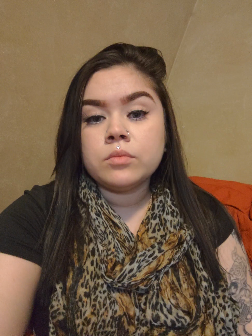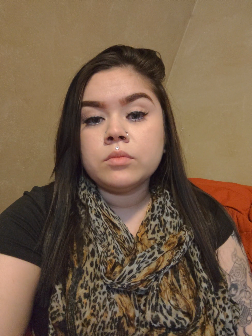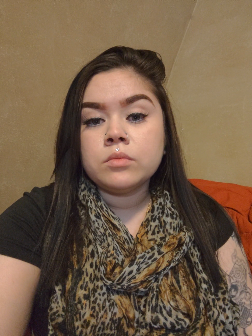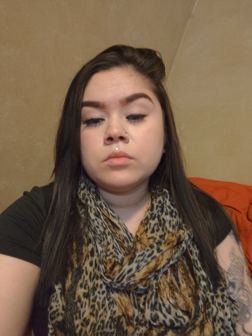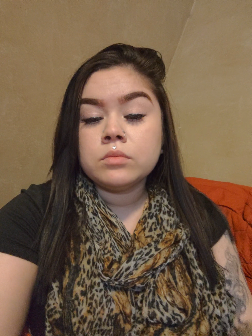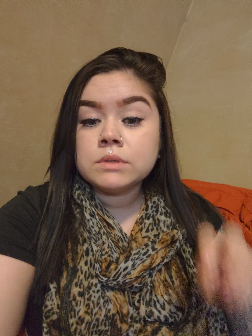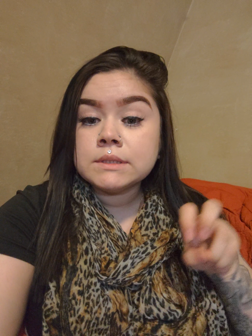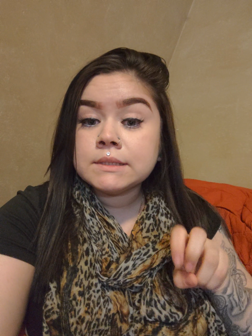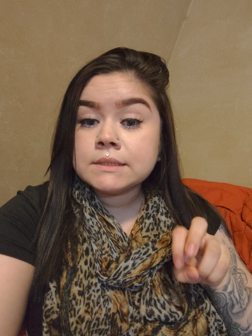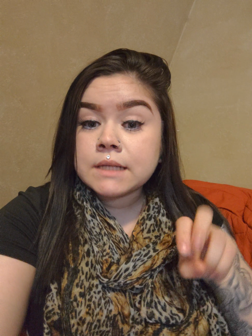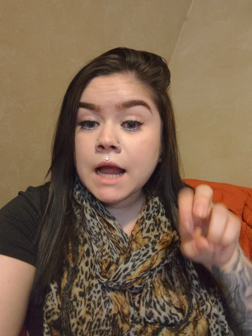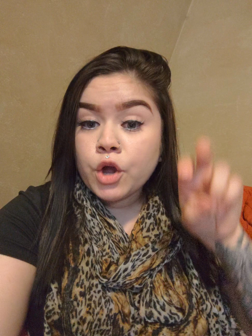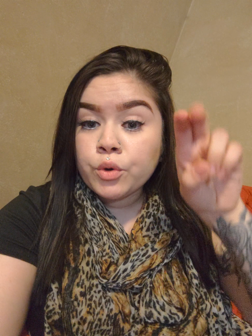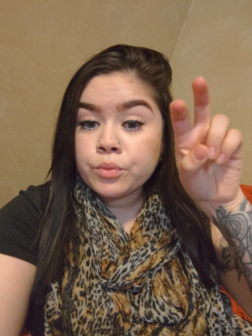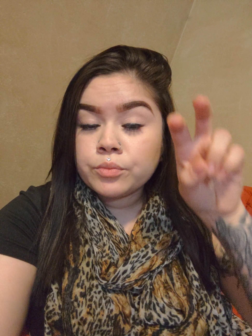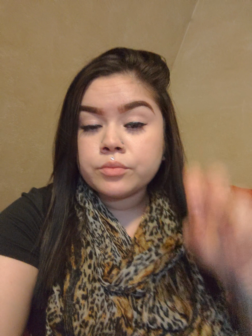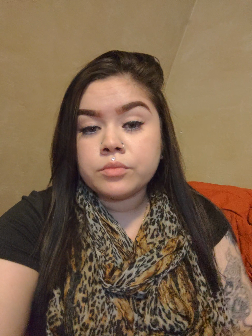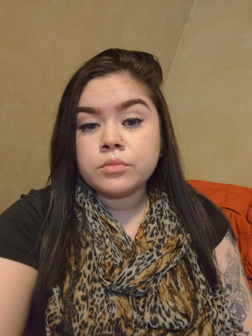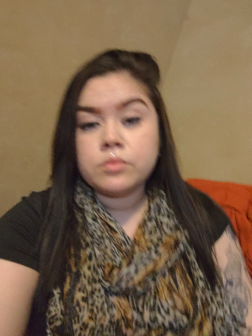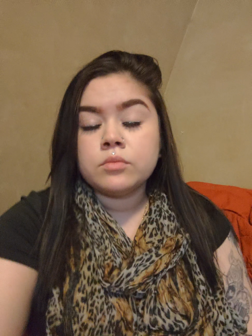stairs